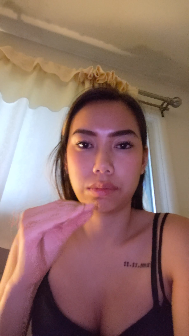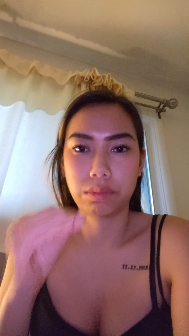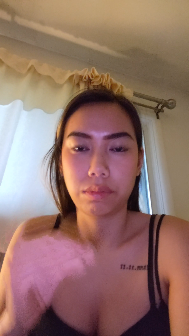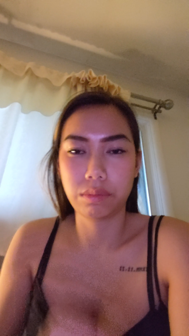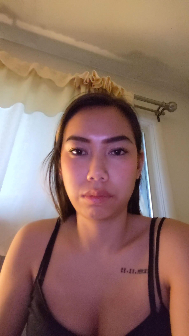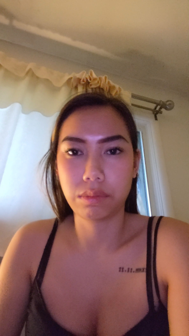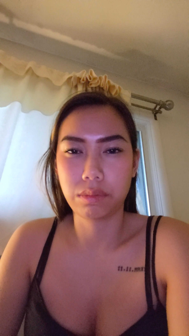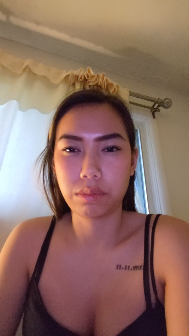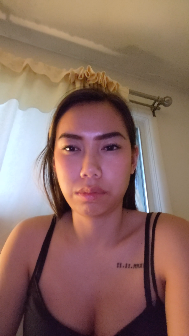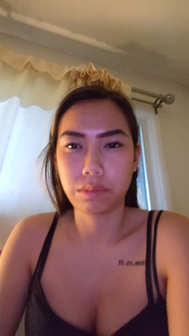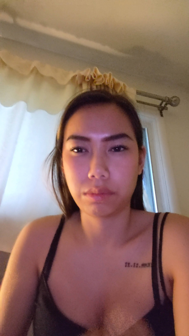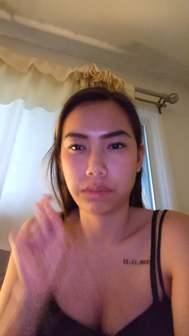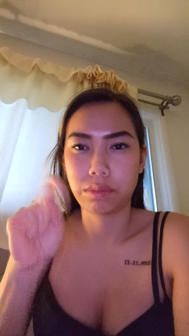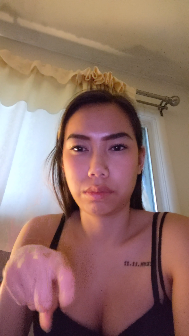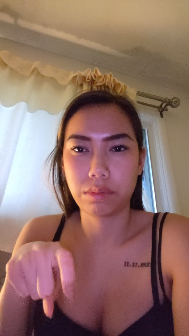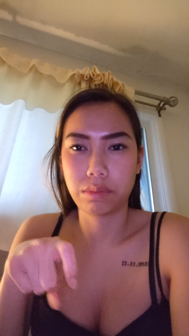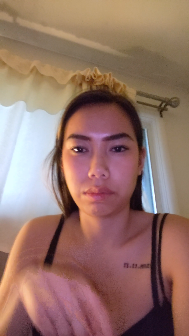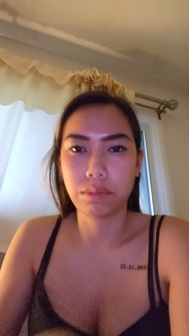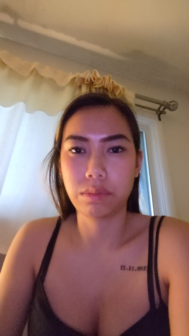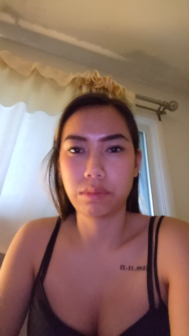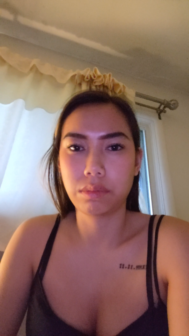must